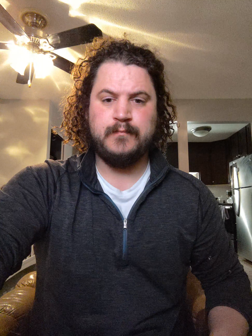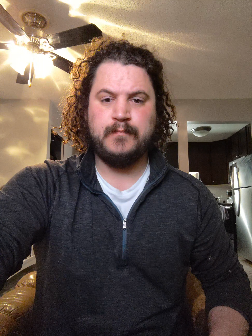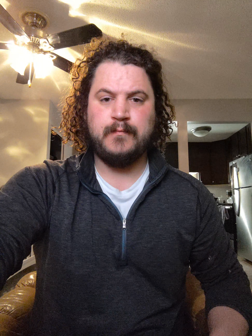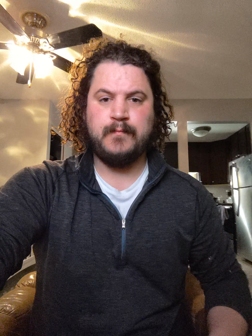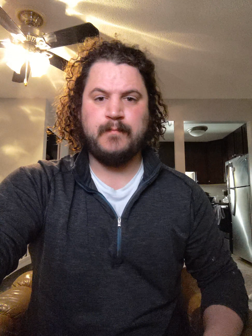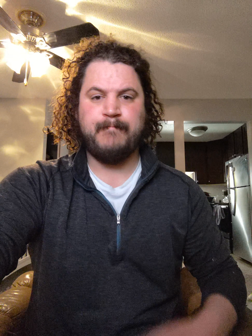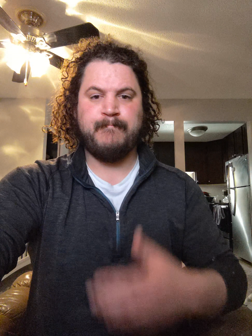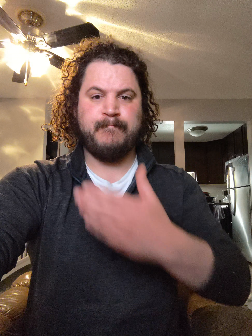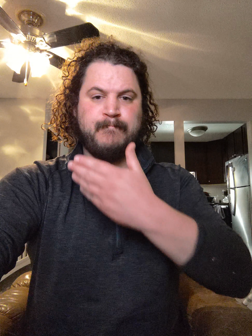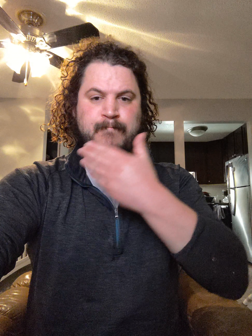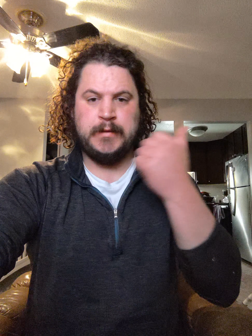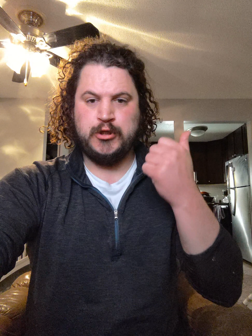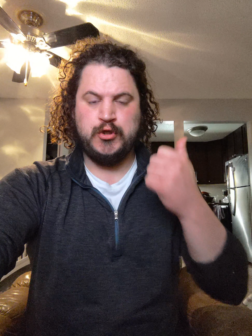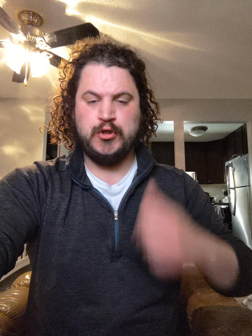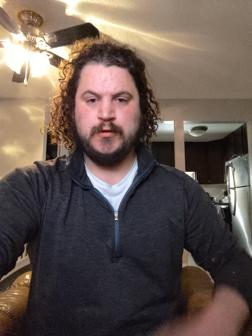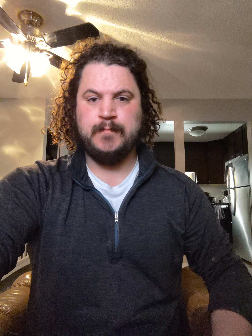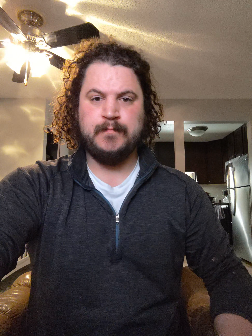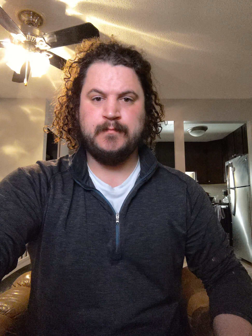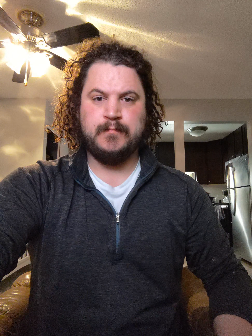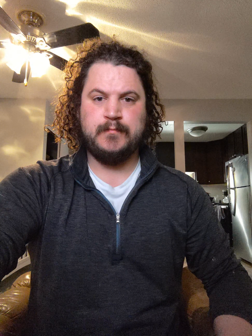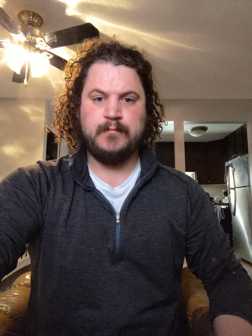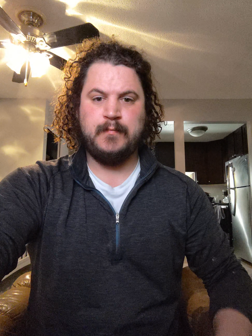better